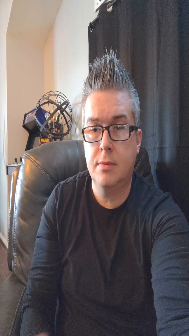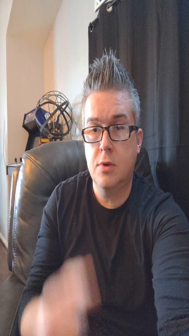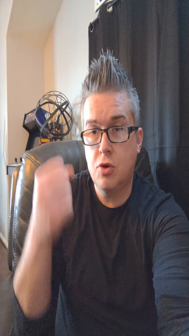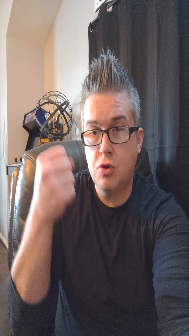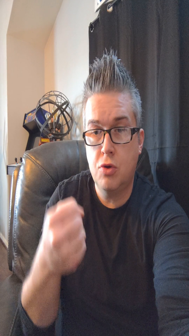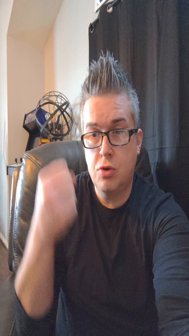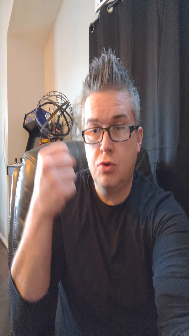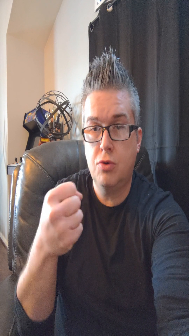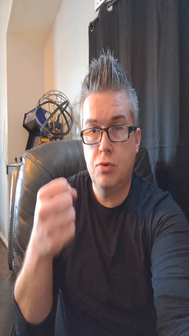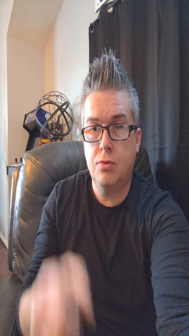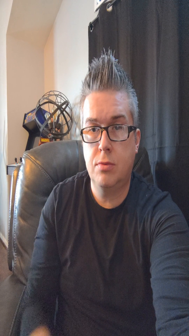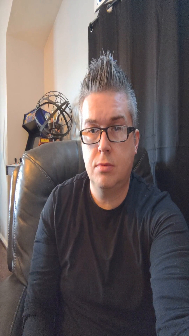car